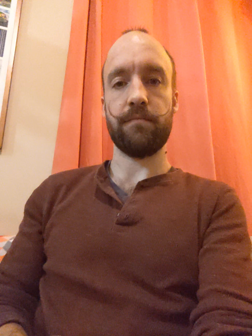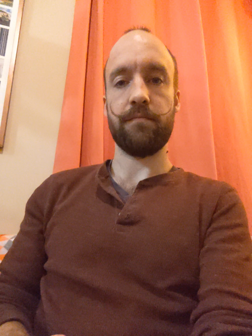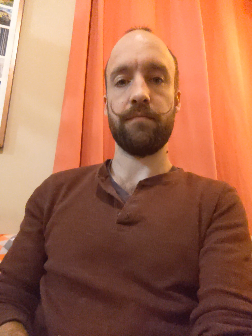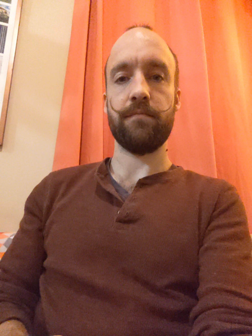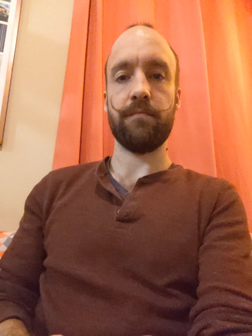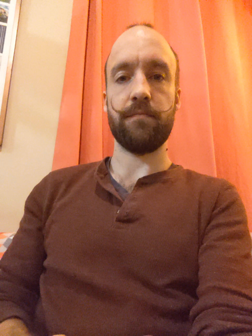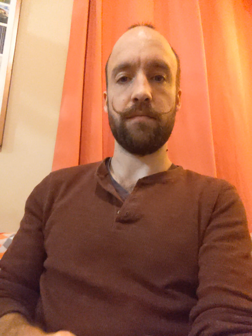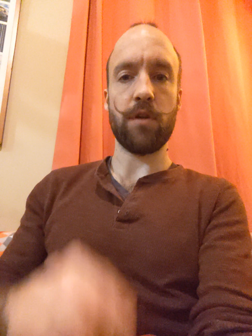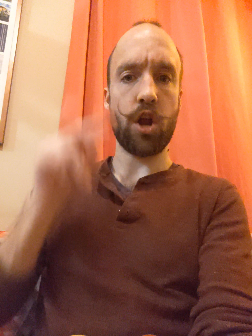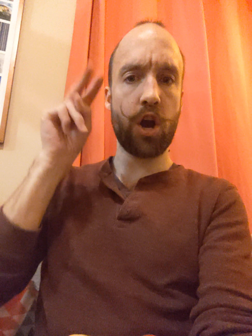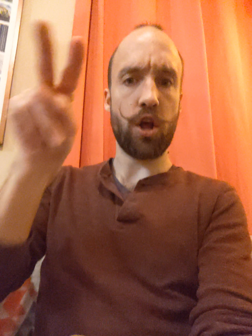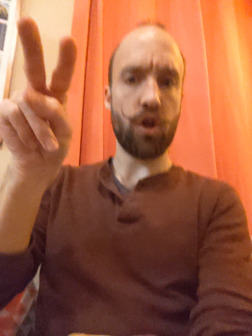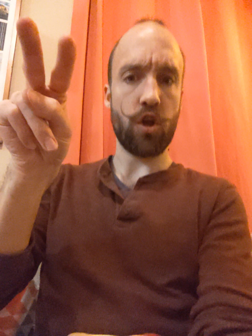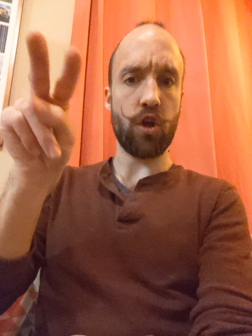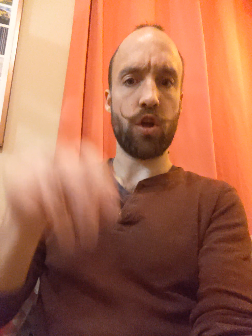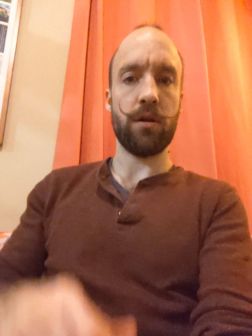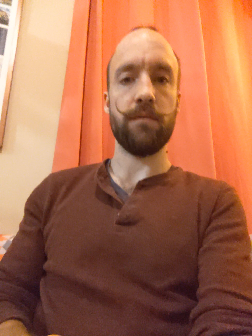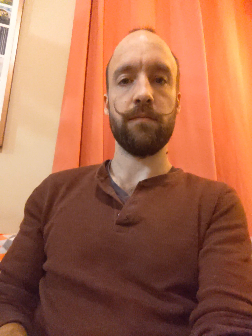look